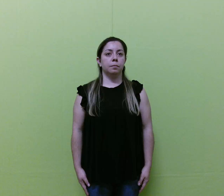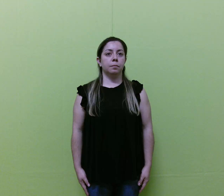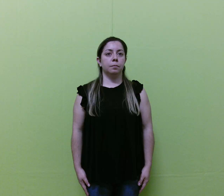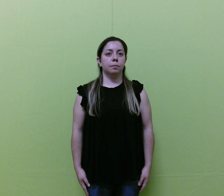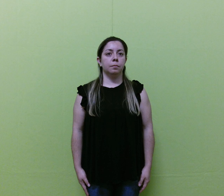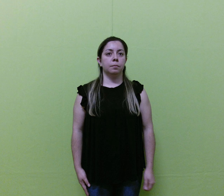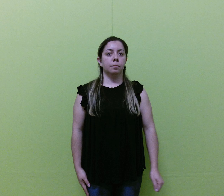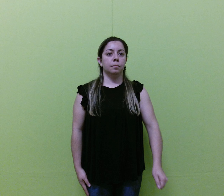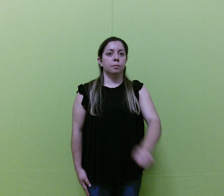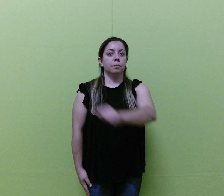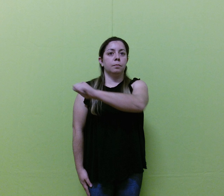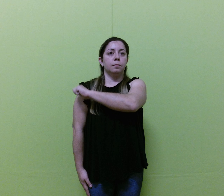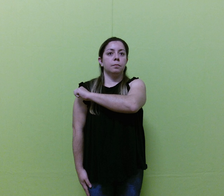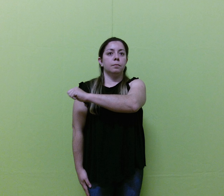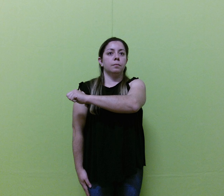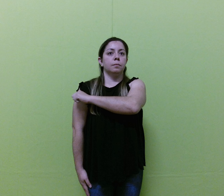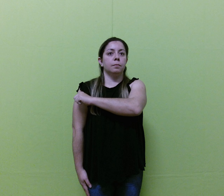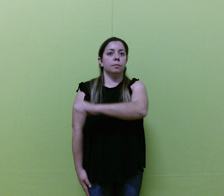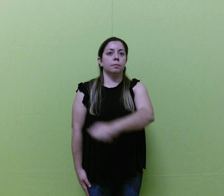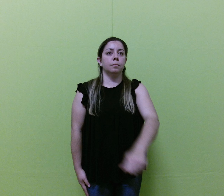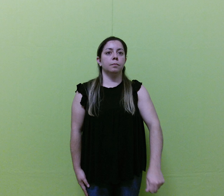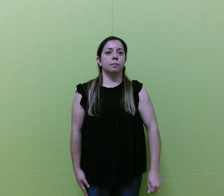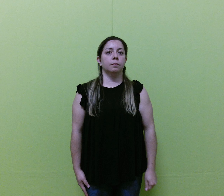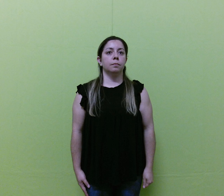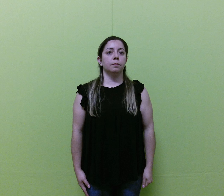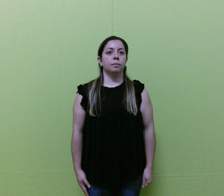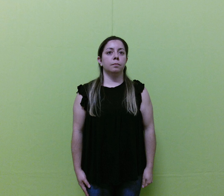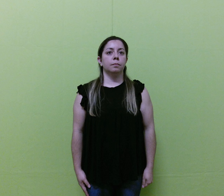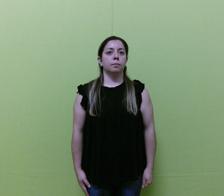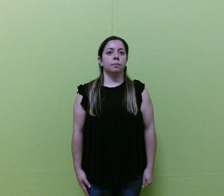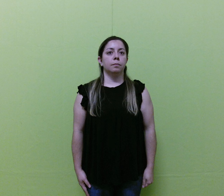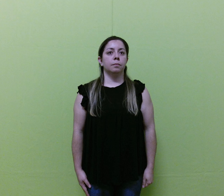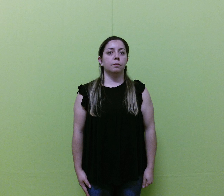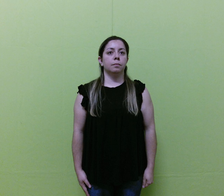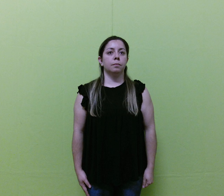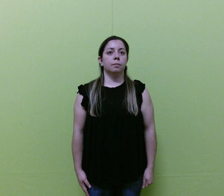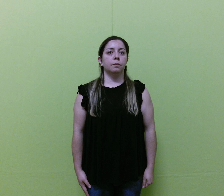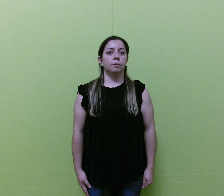aluno